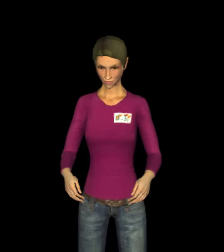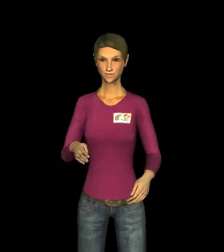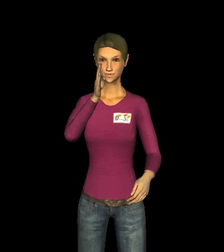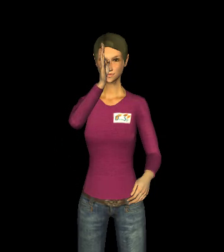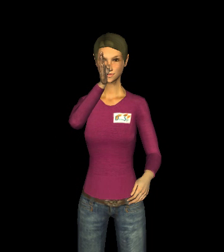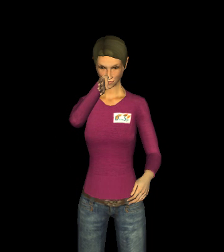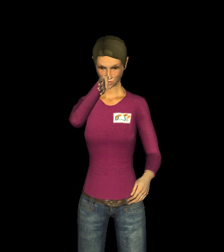اتجاه